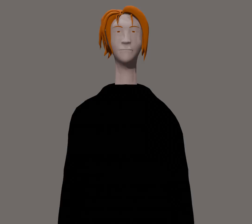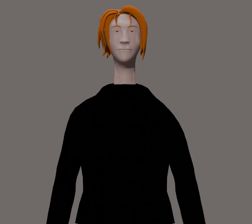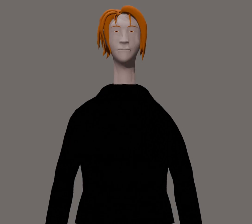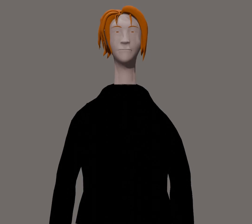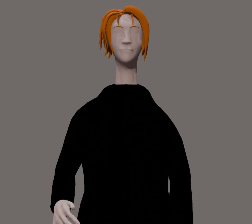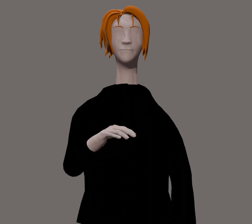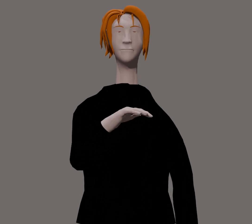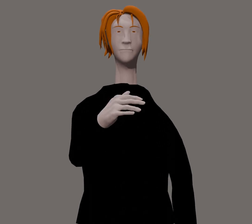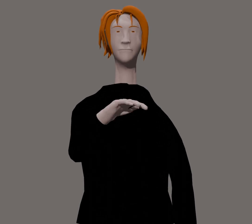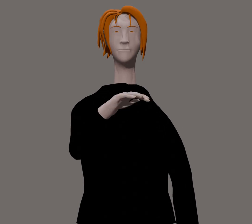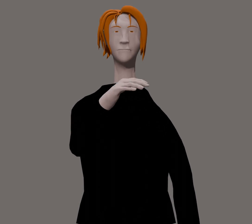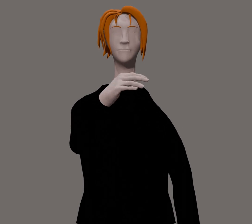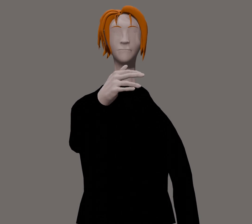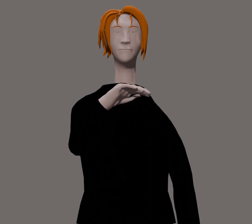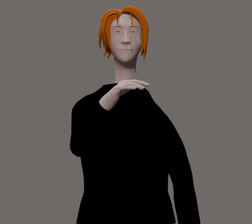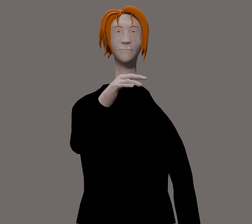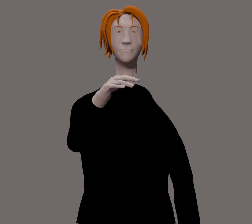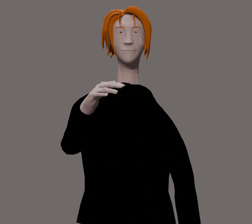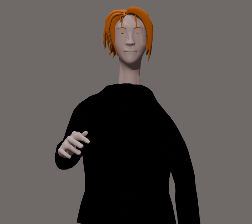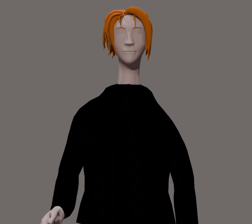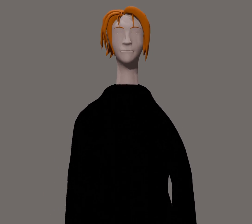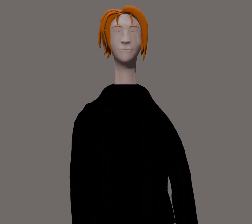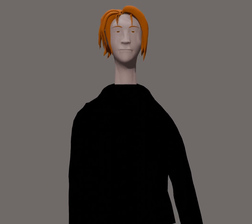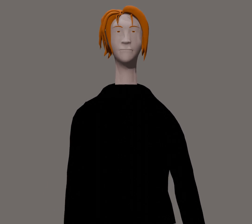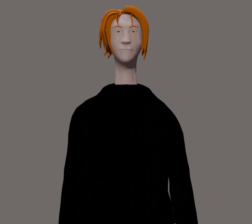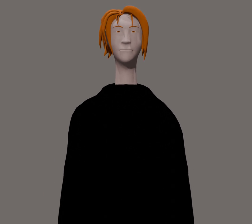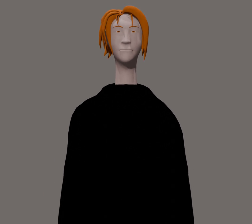Bumpy